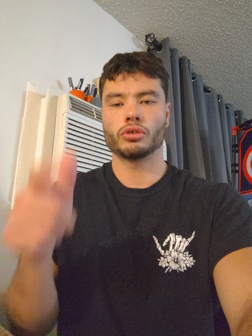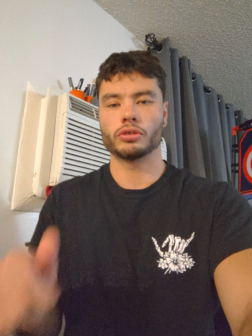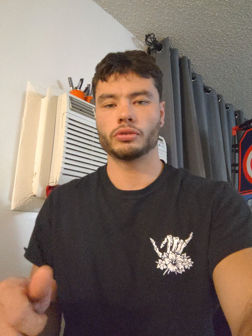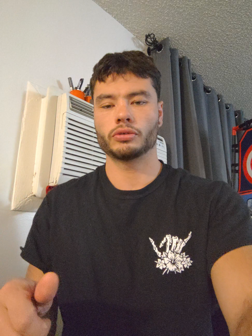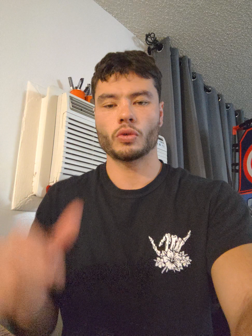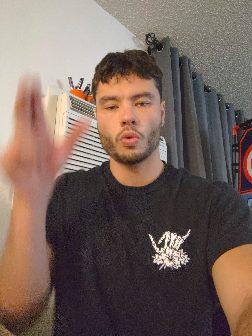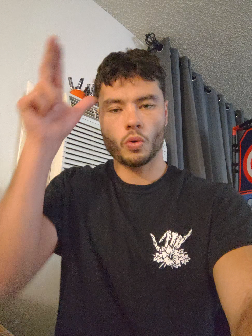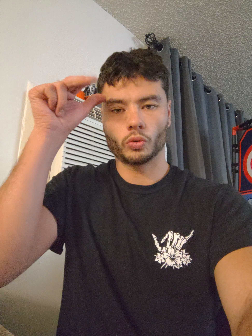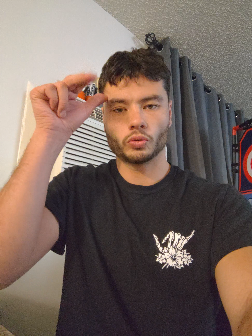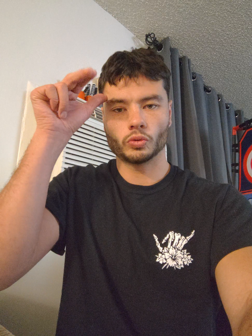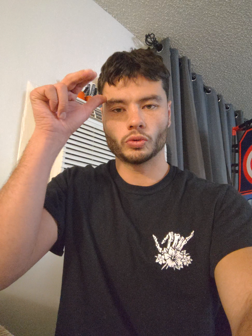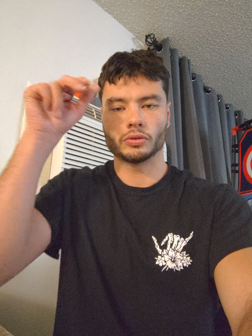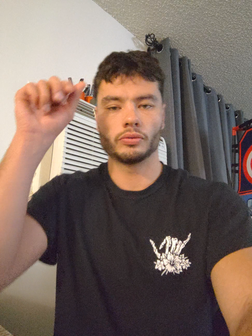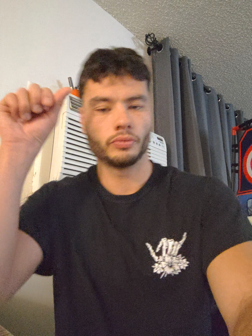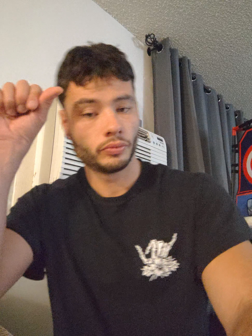horse